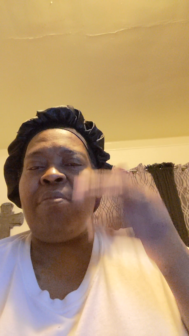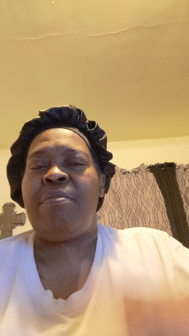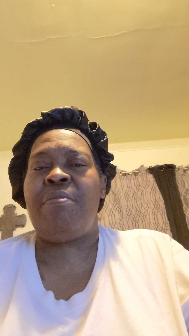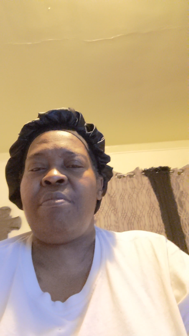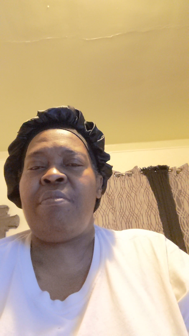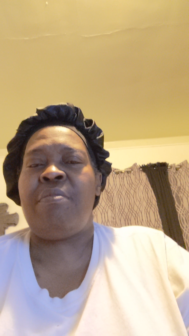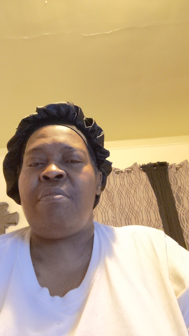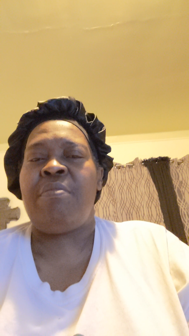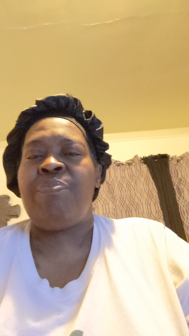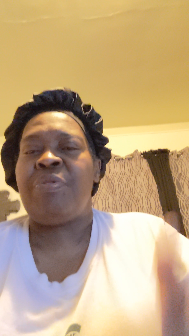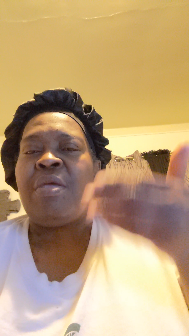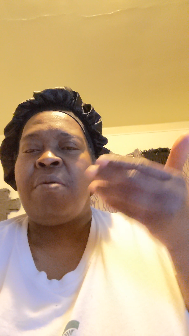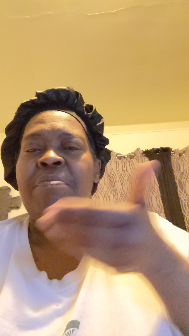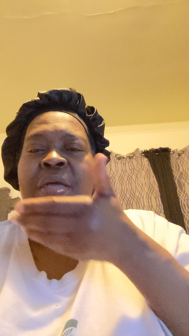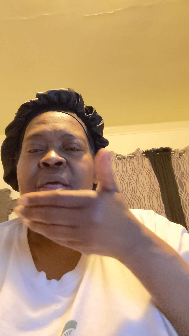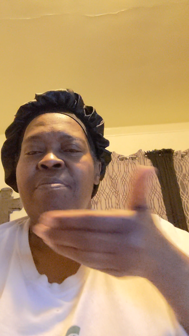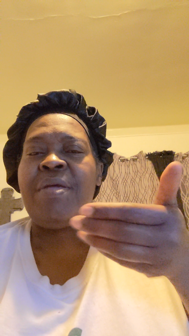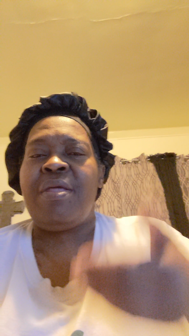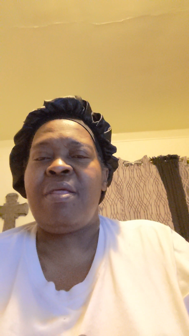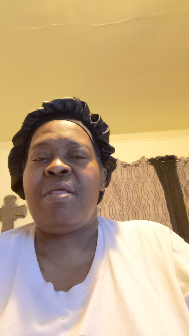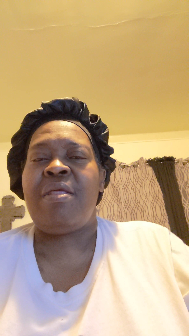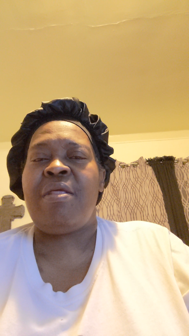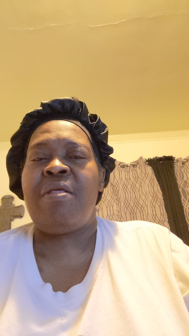baby